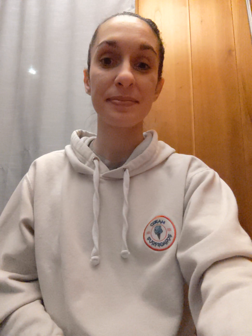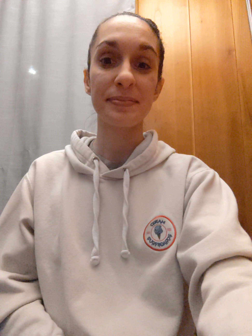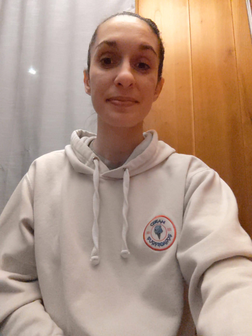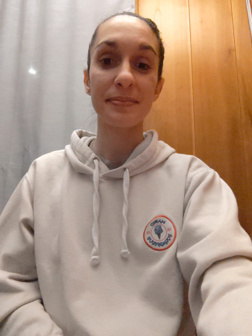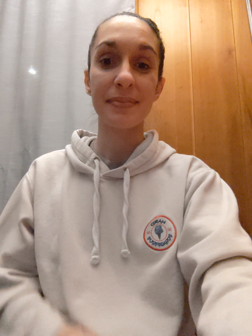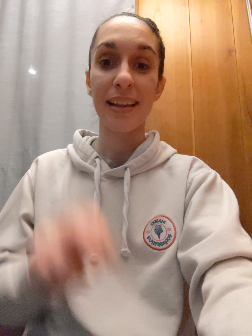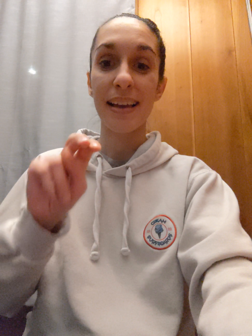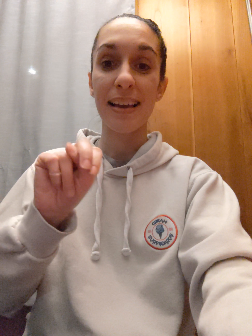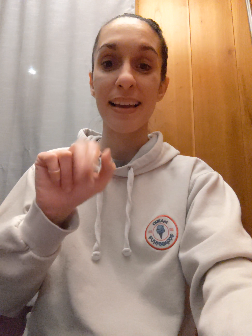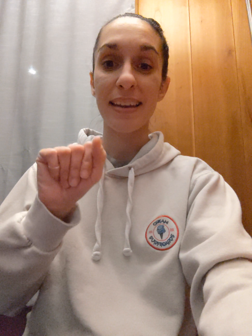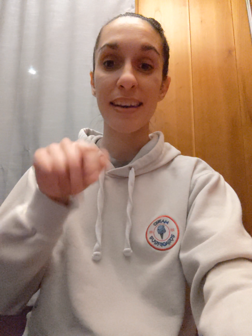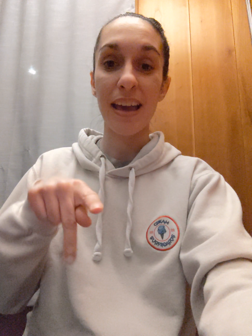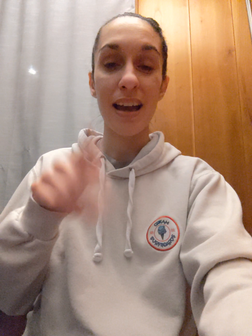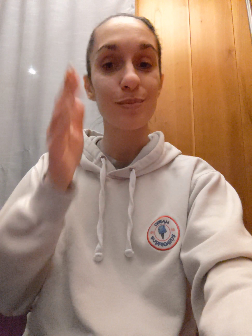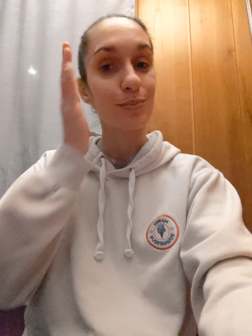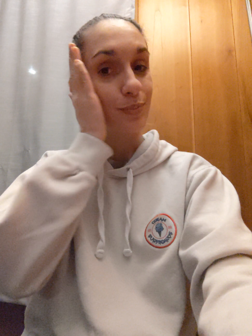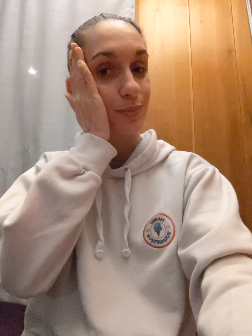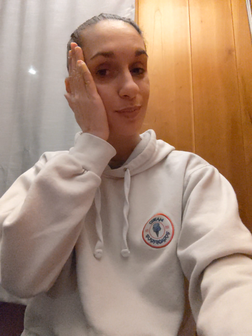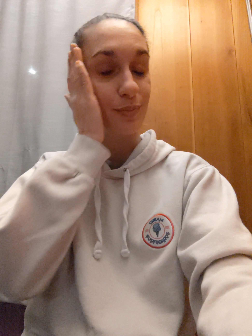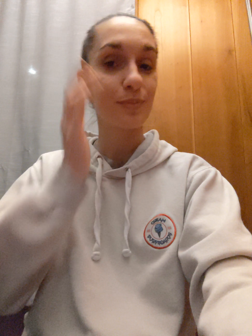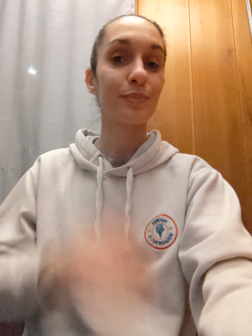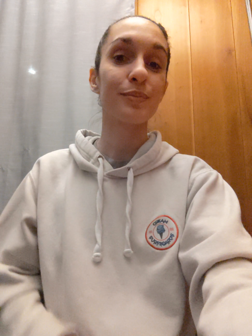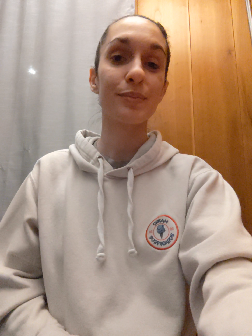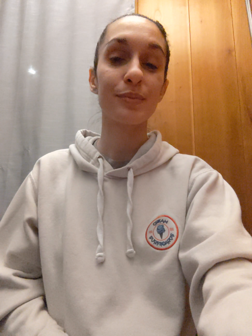nap